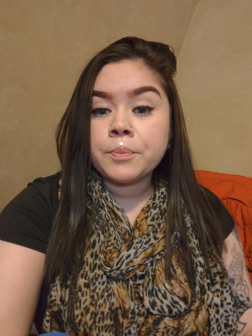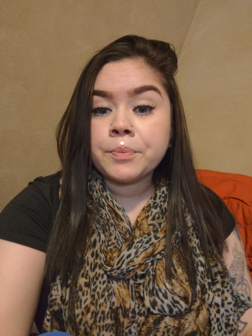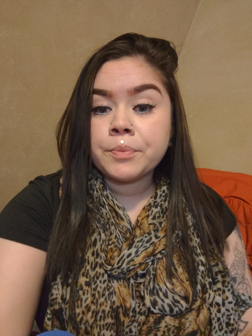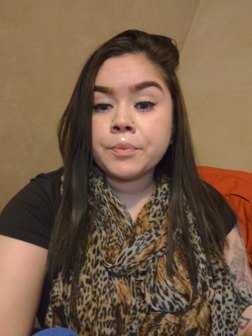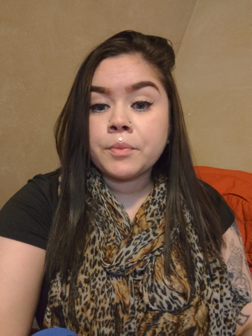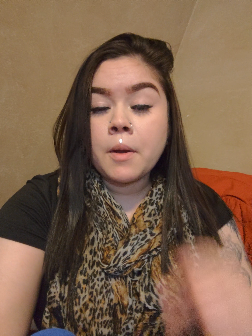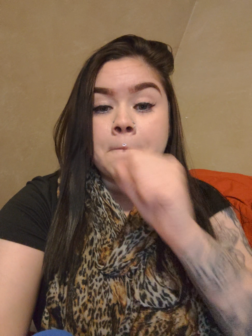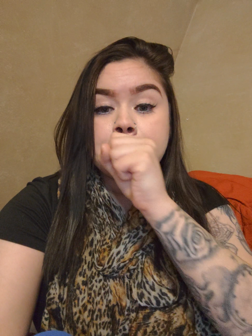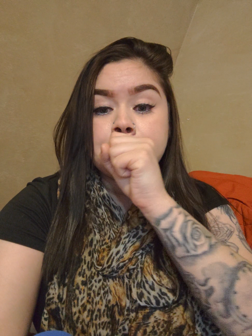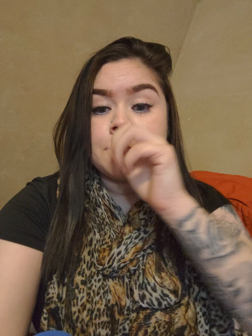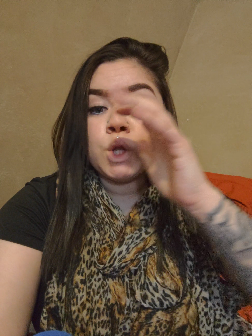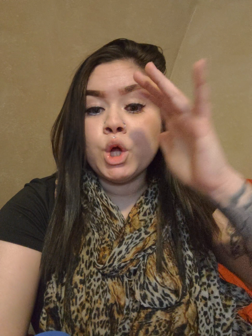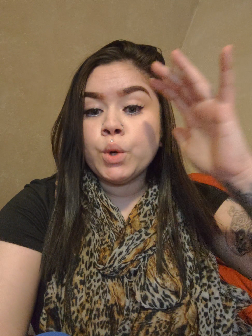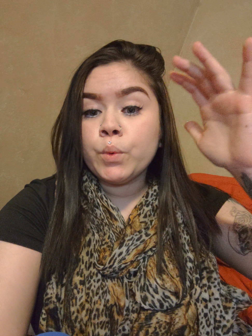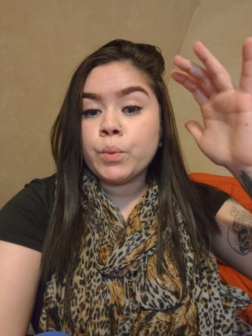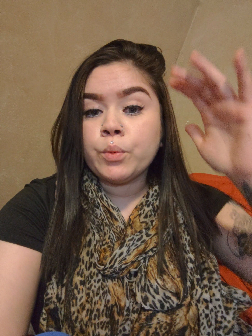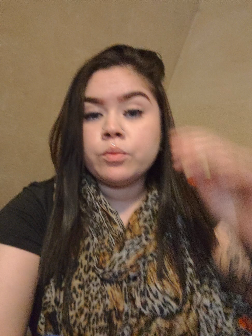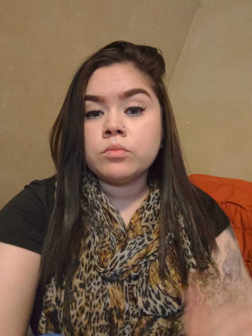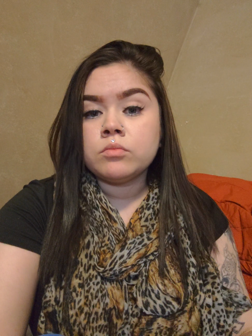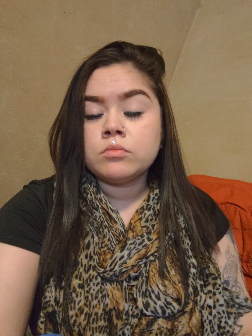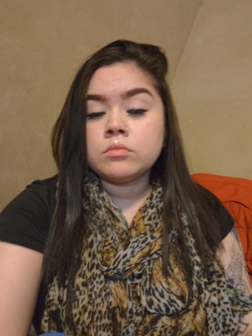balloon